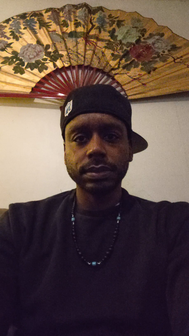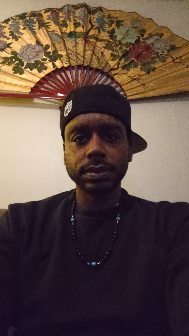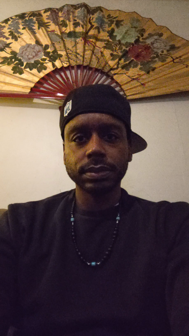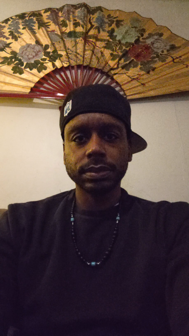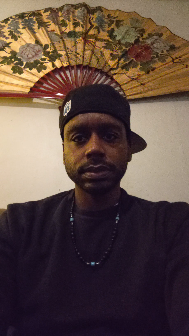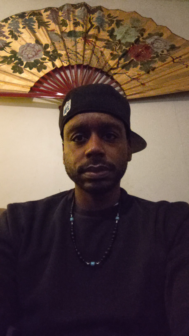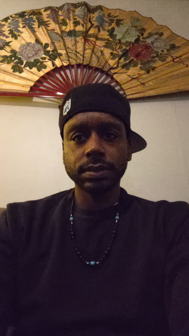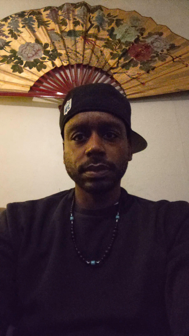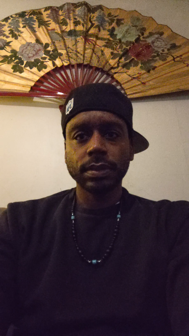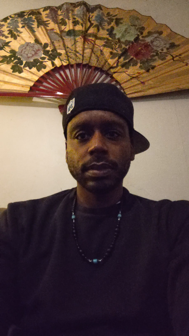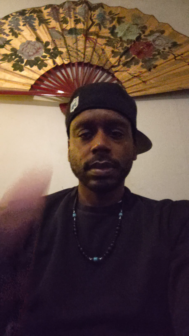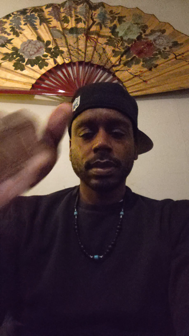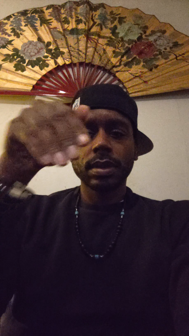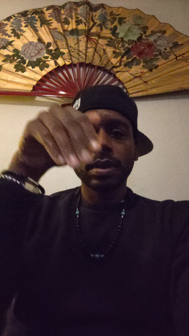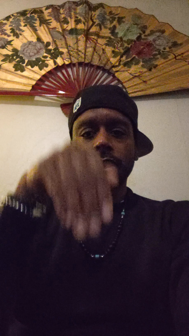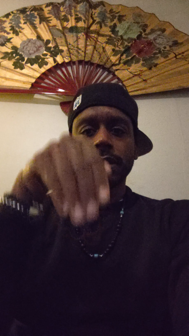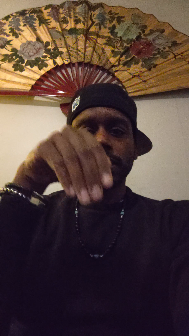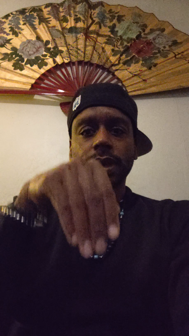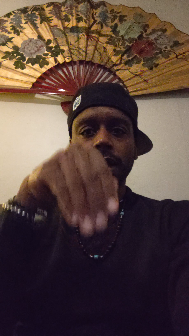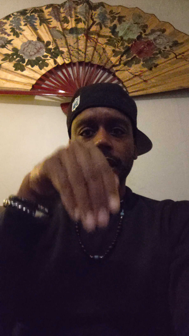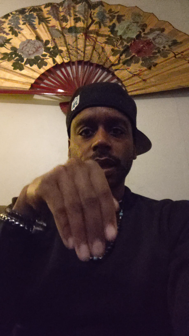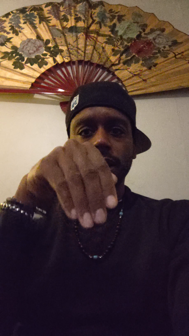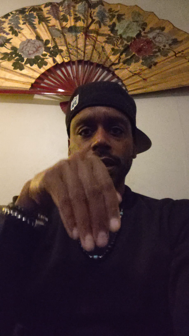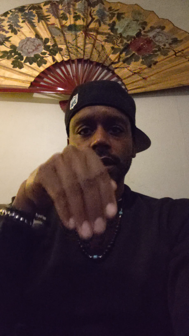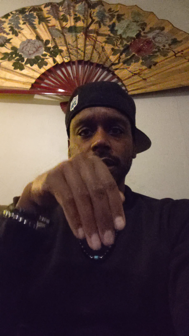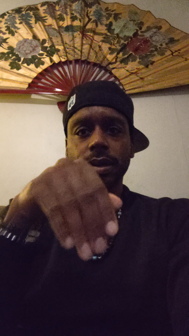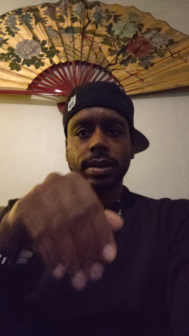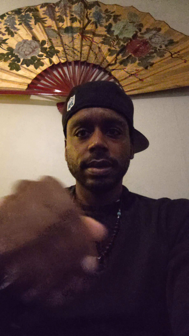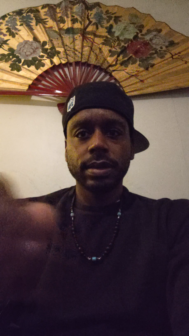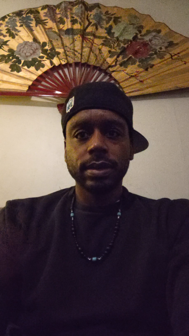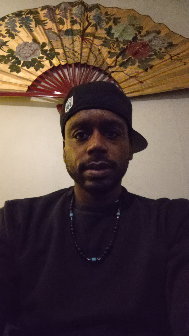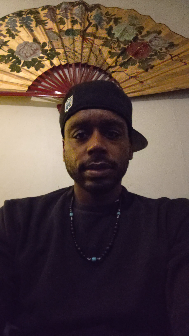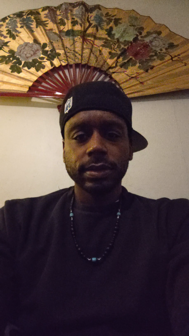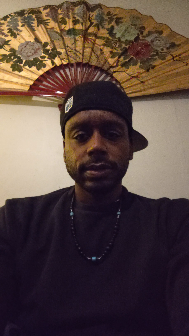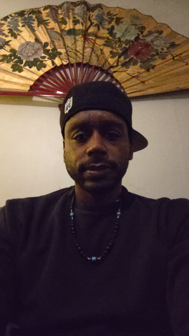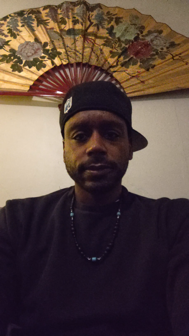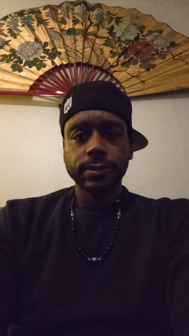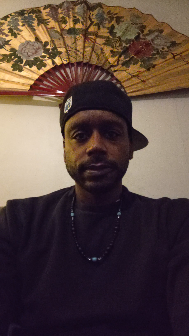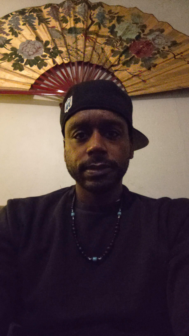inside